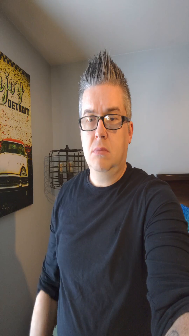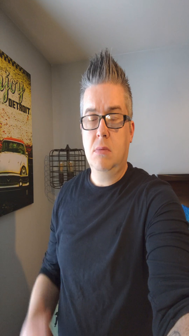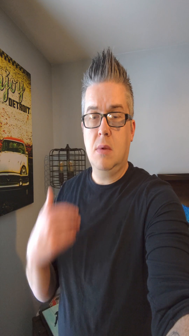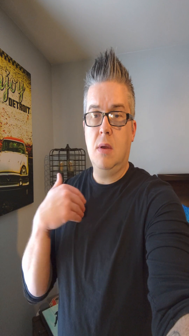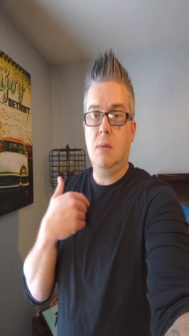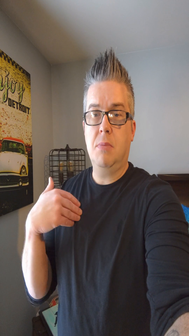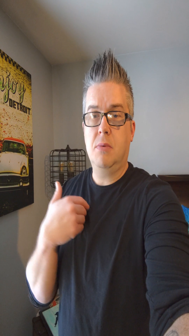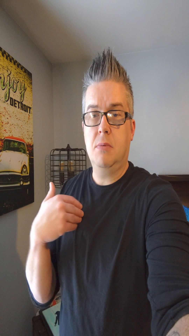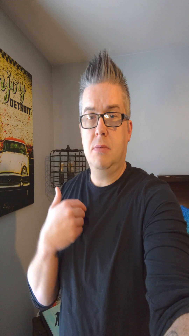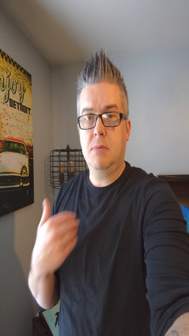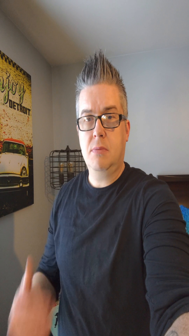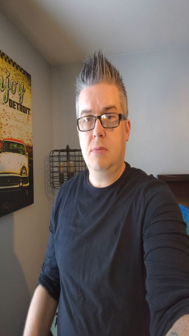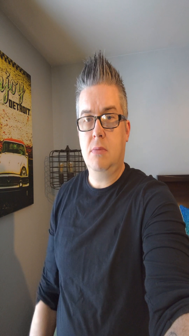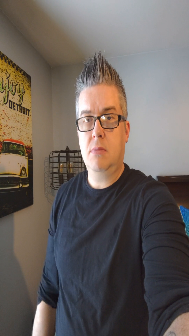animal